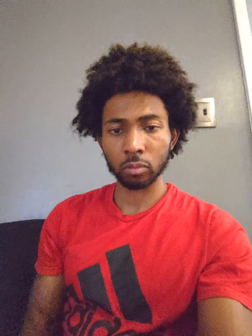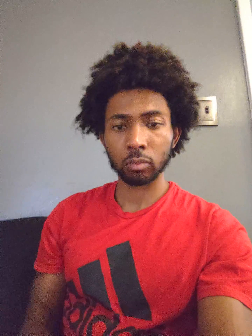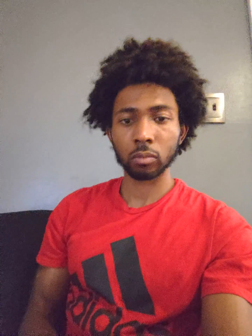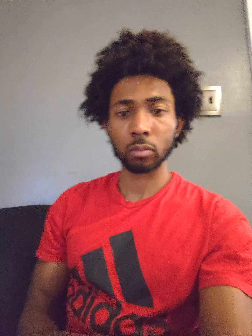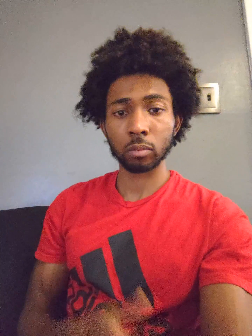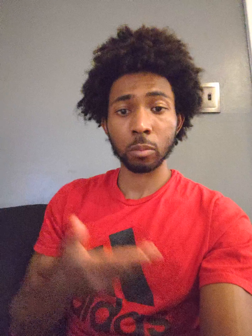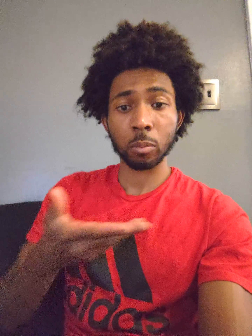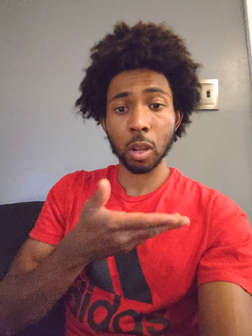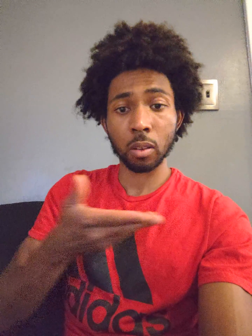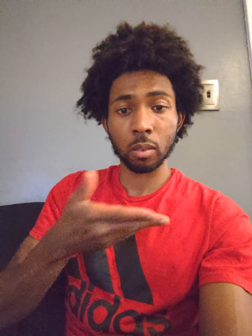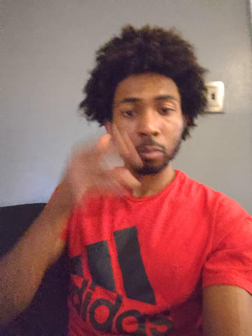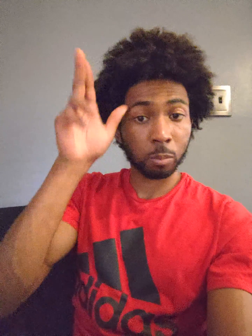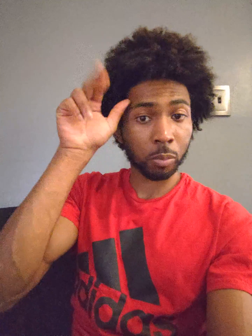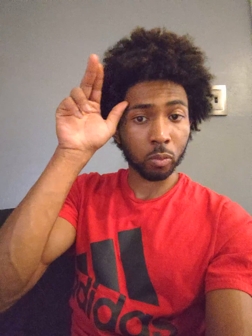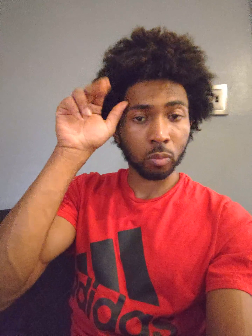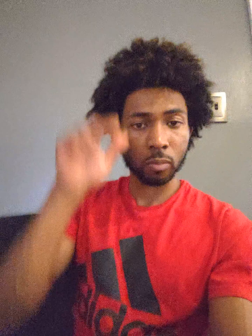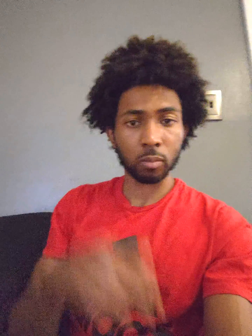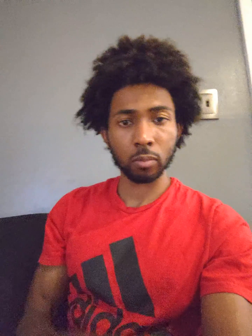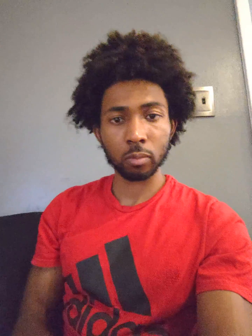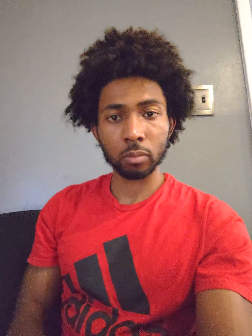pony